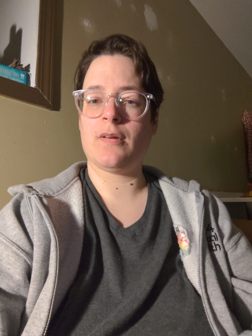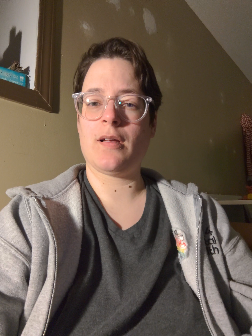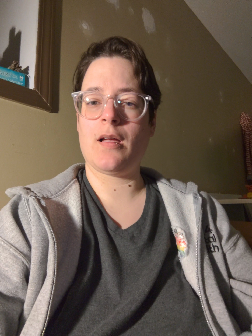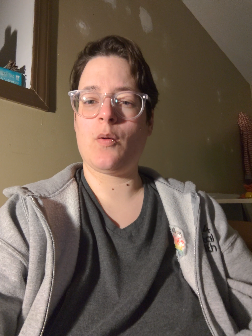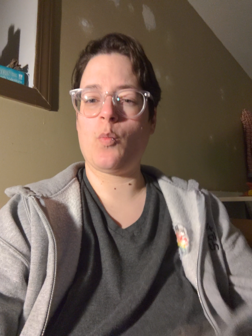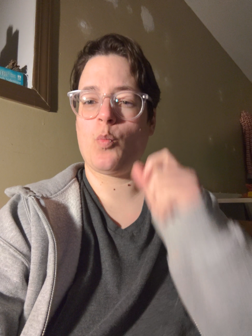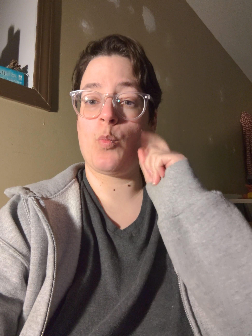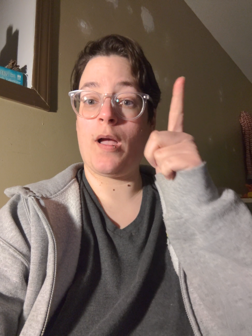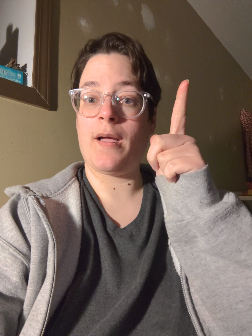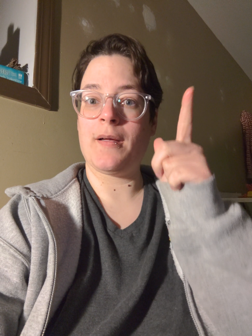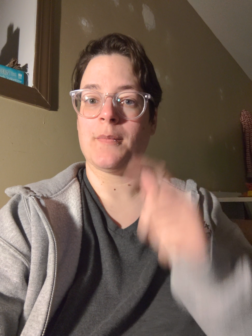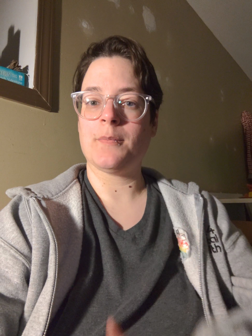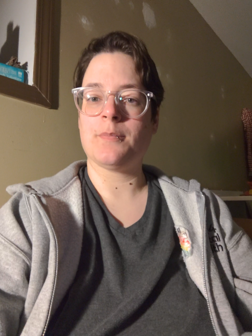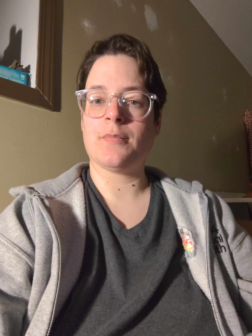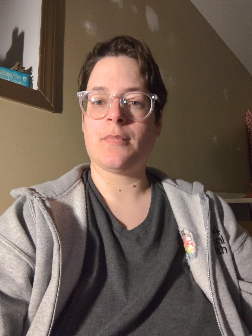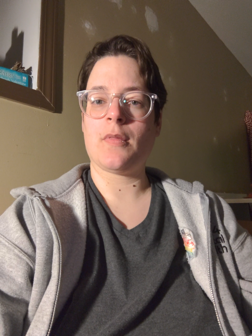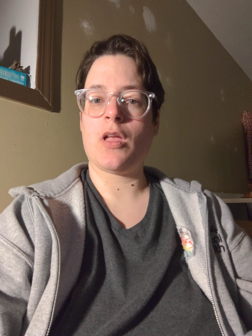wake